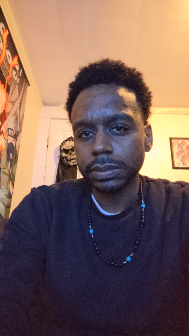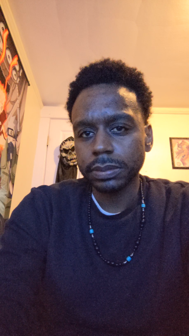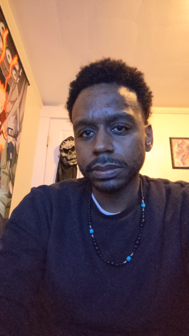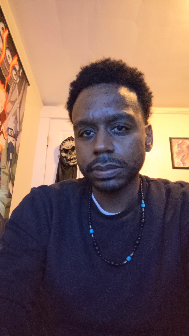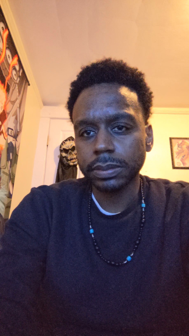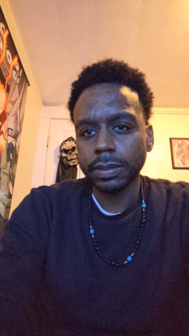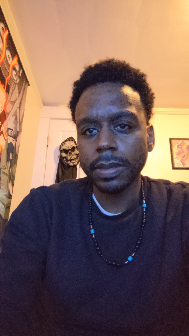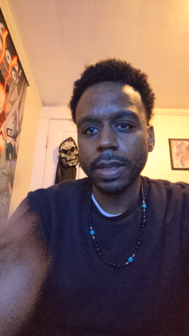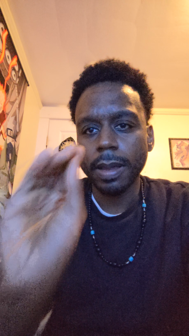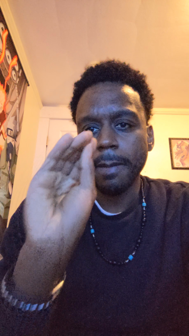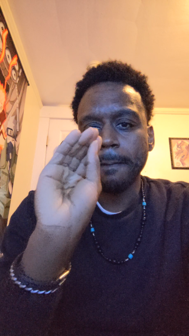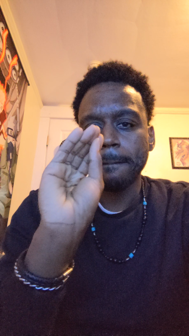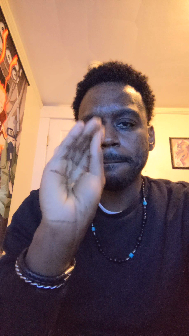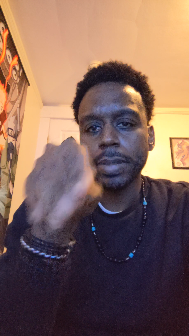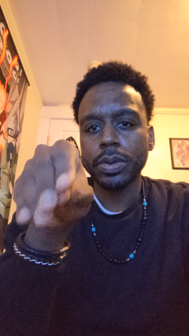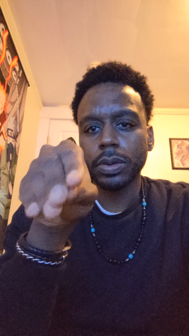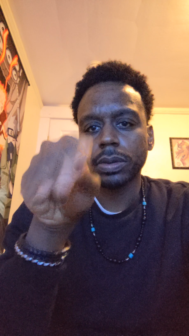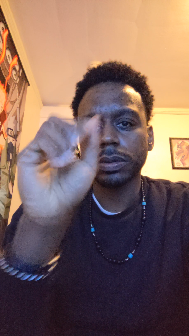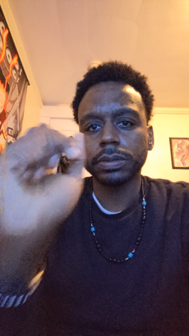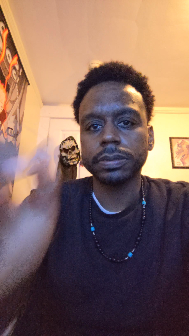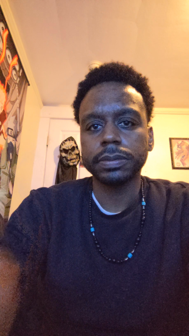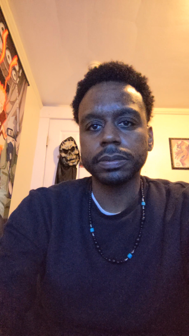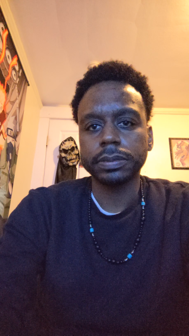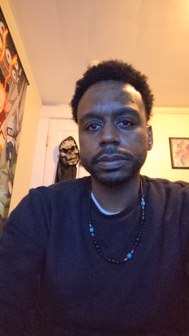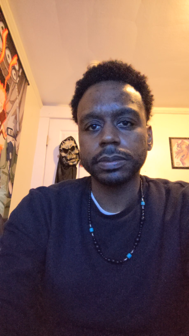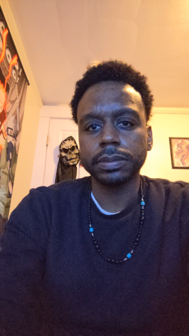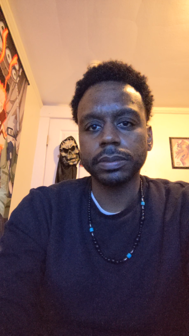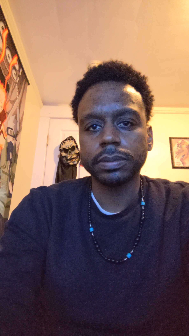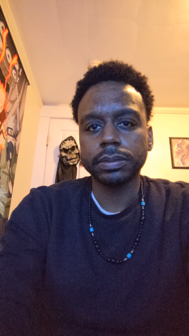put